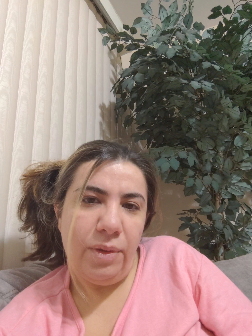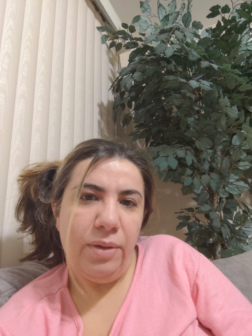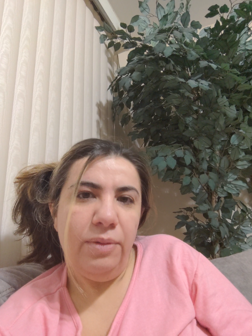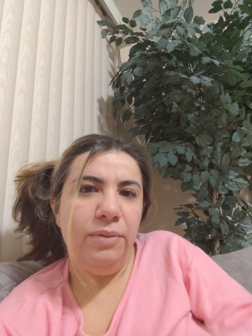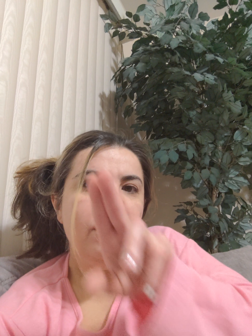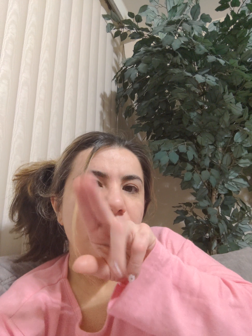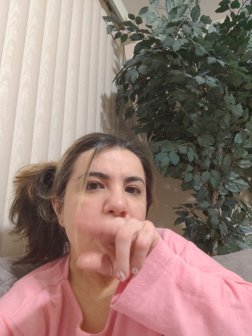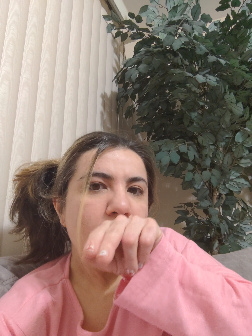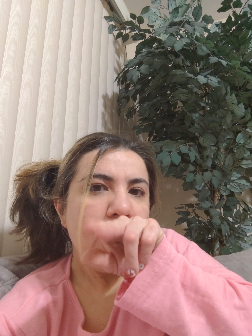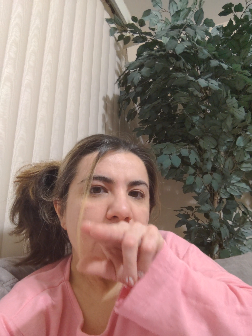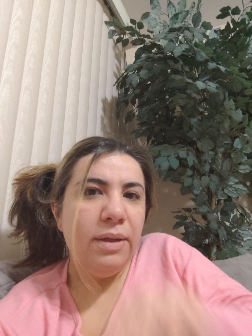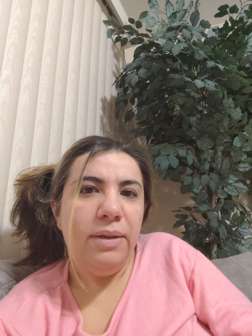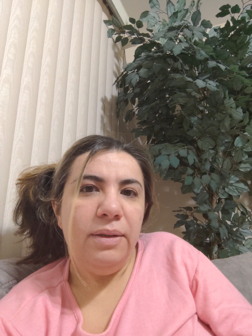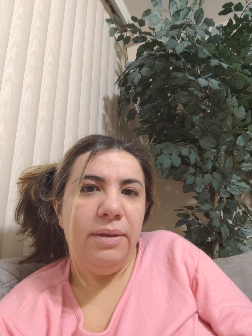tongue